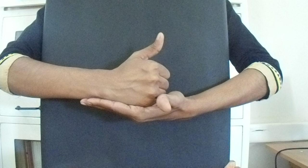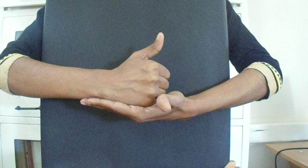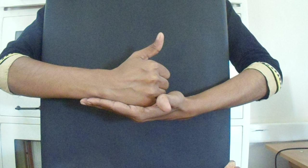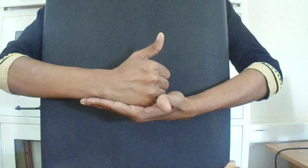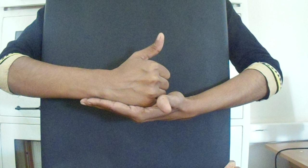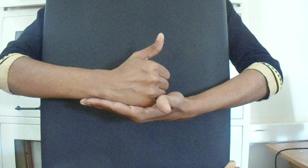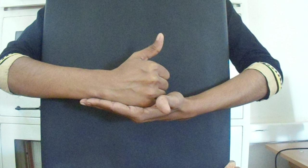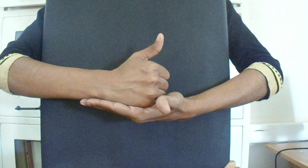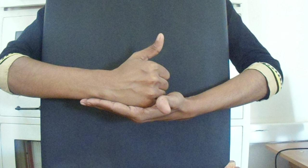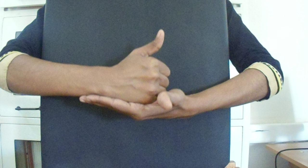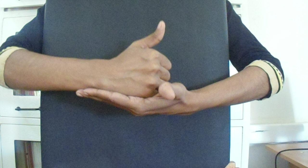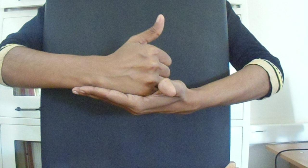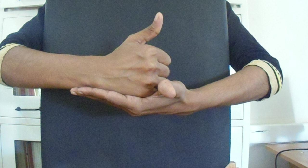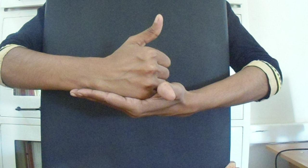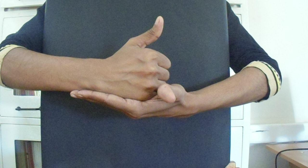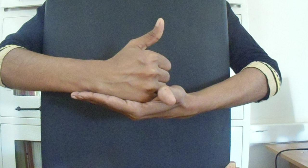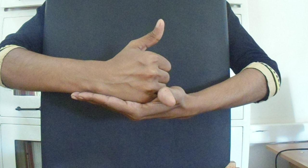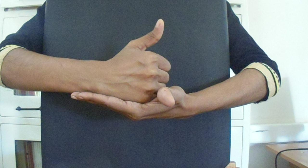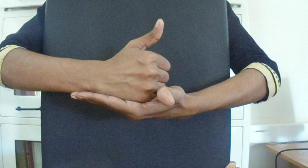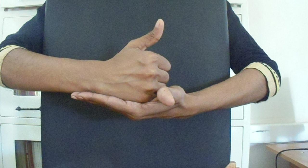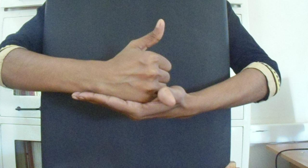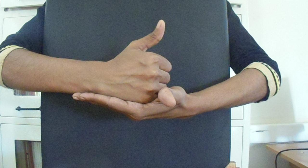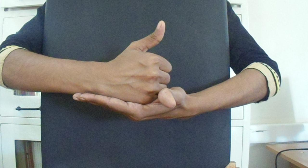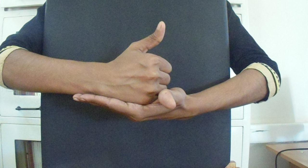help